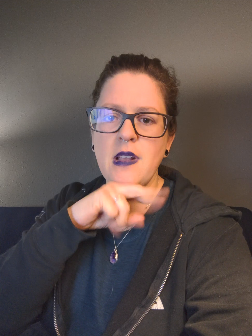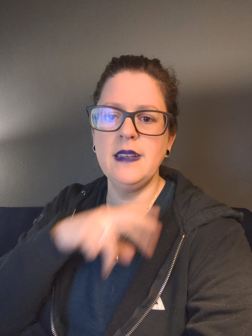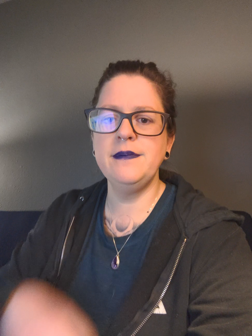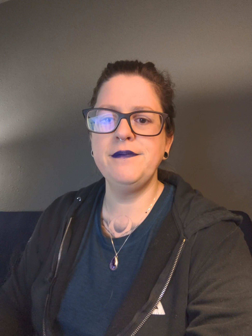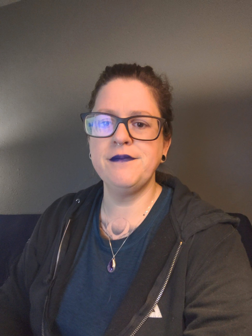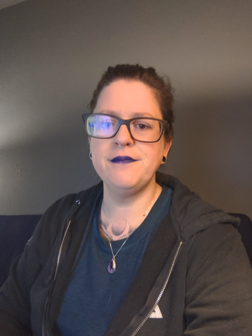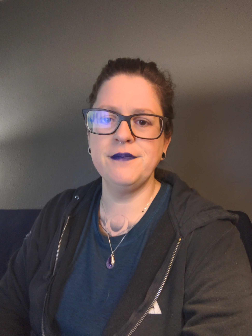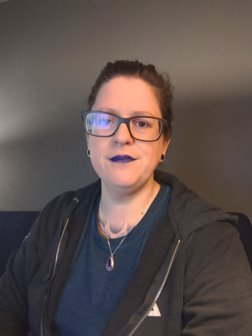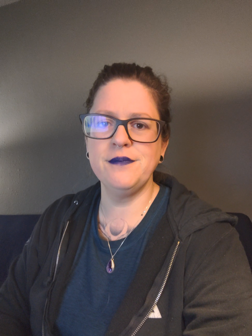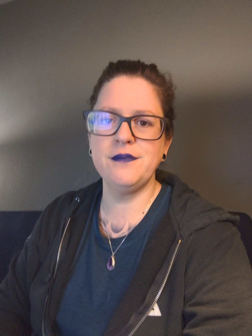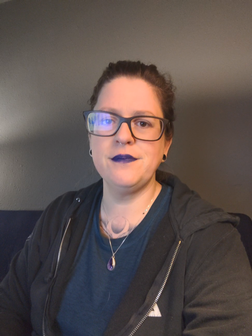frog